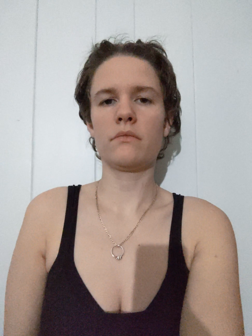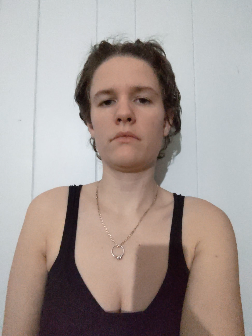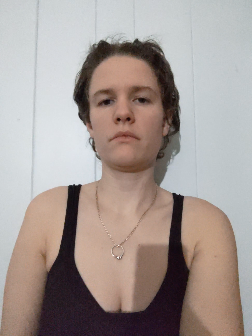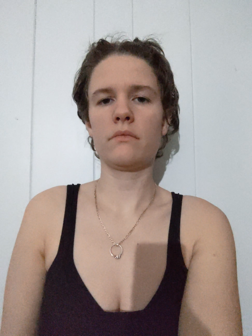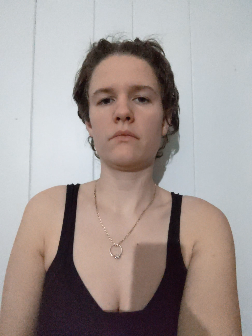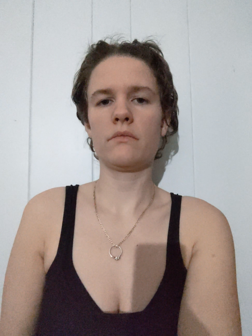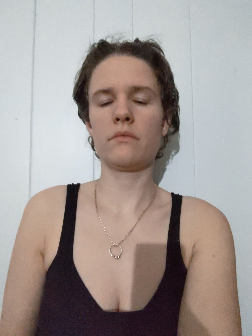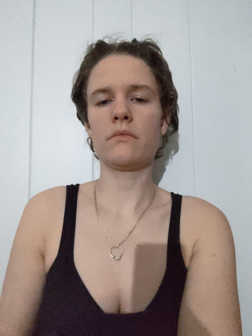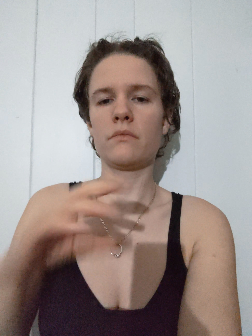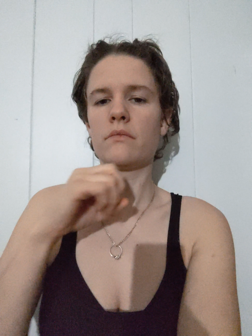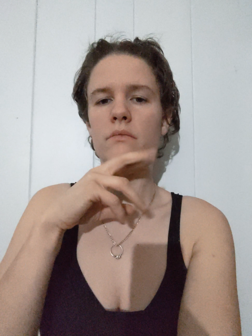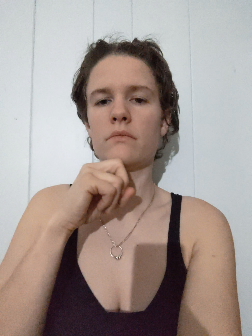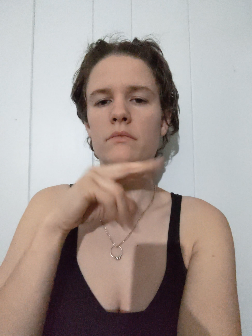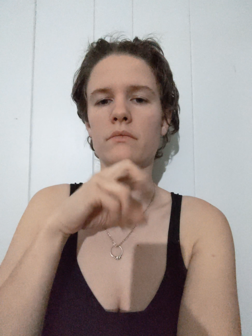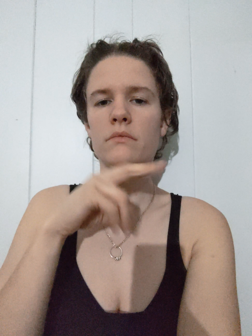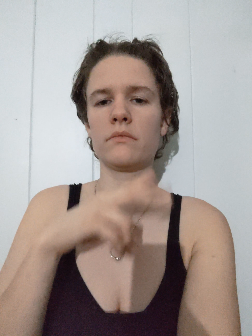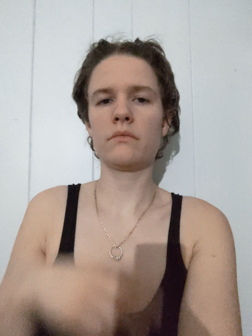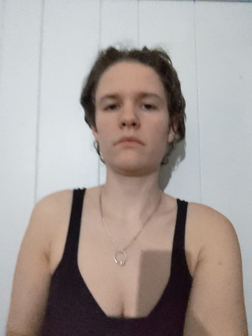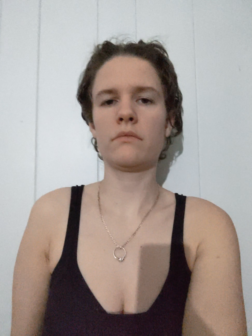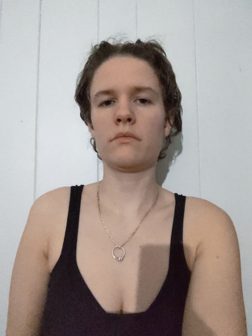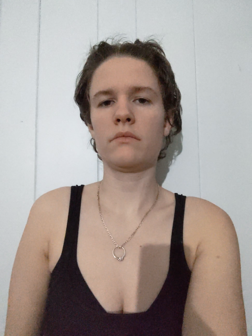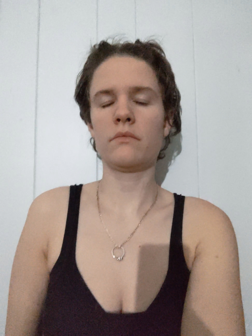frog